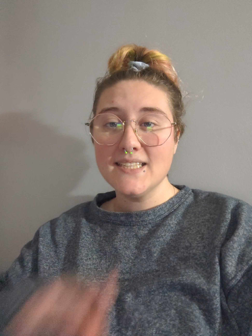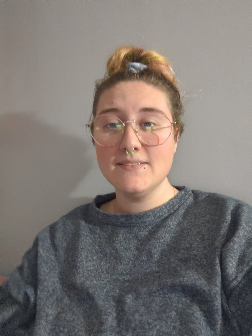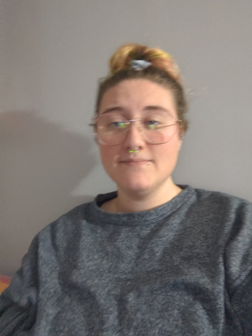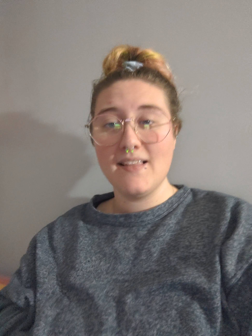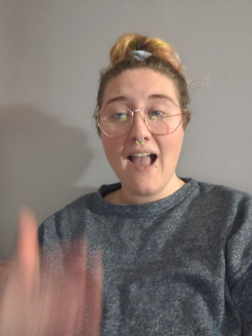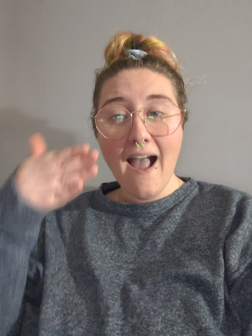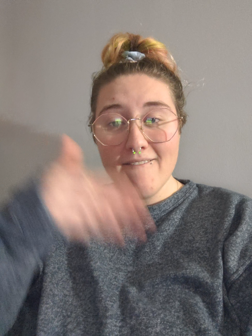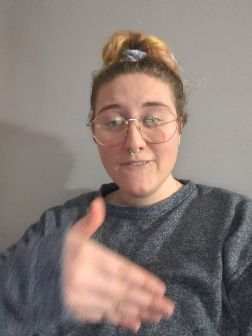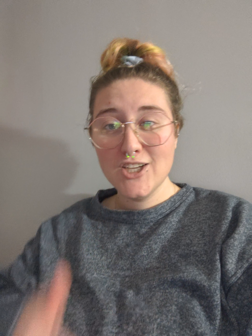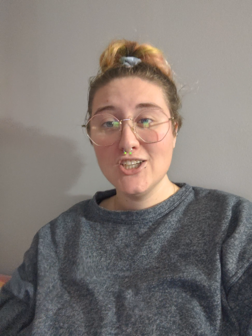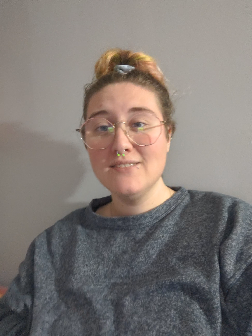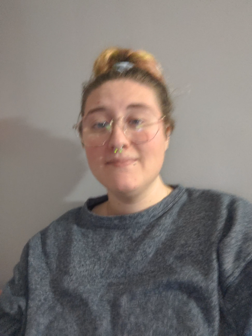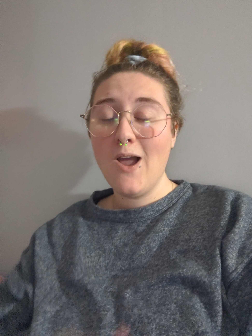after